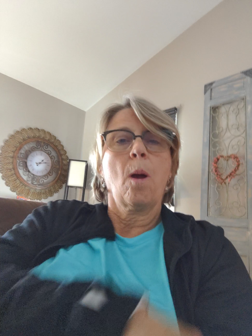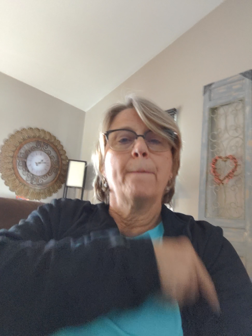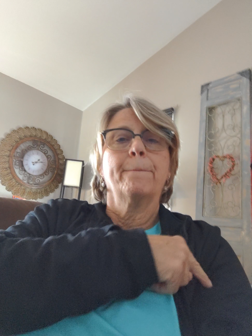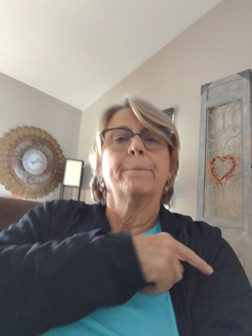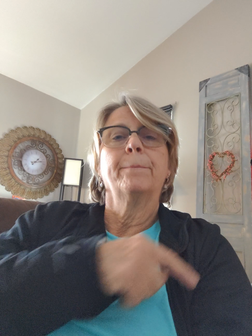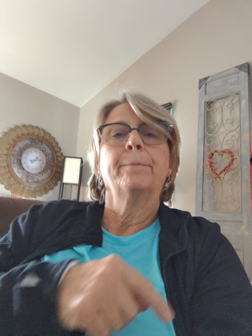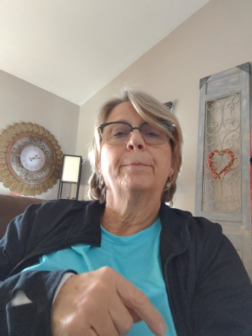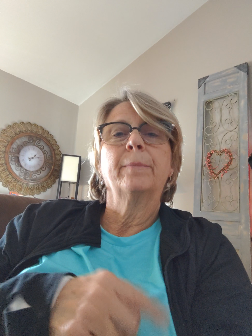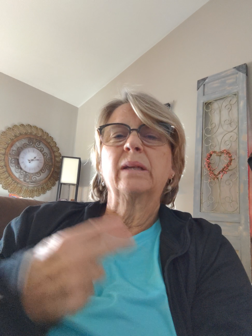arm